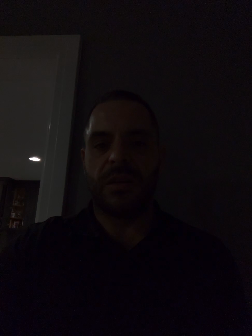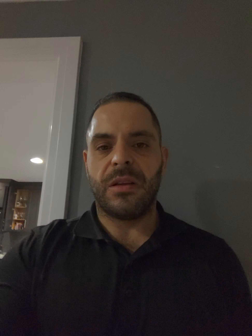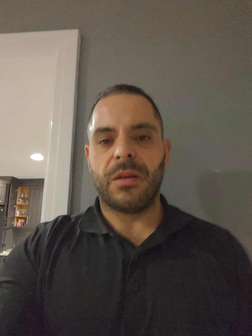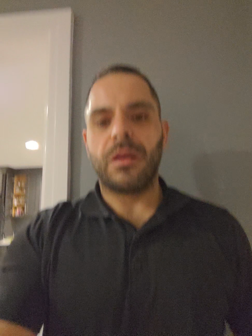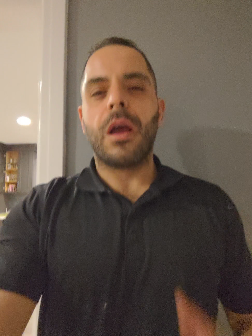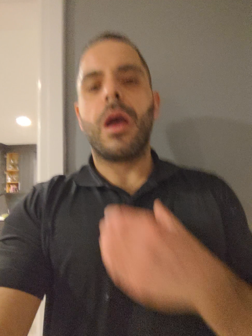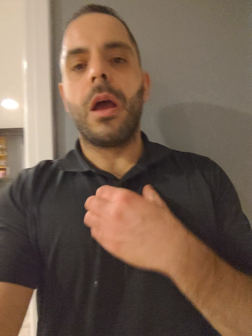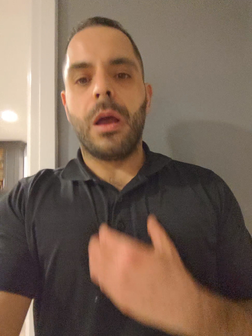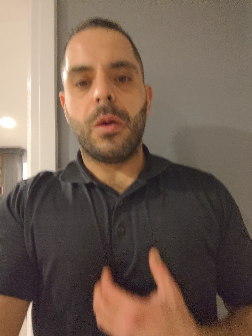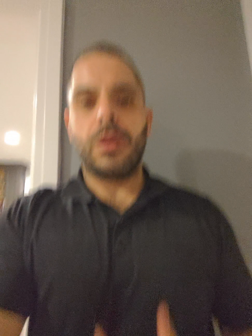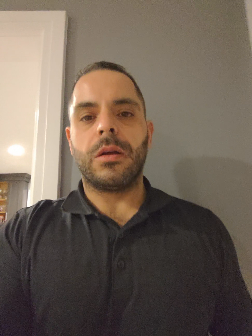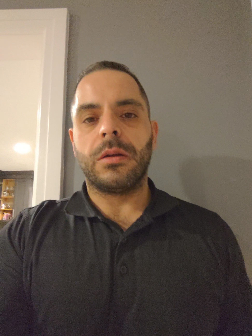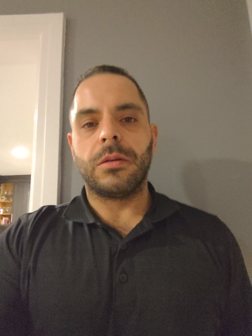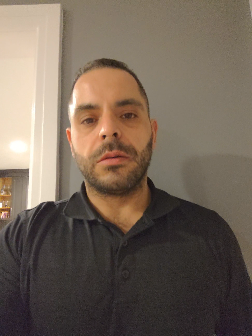hungry